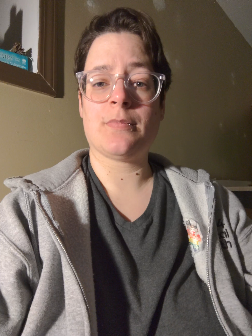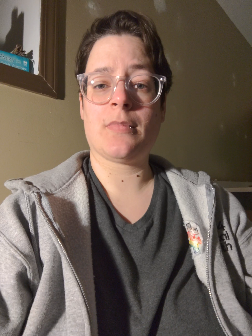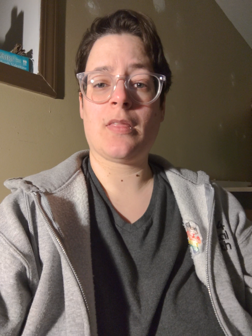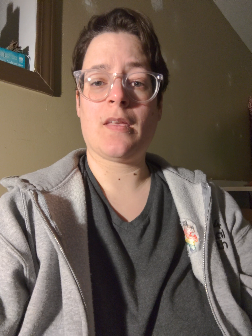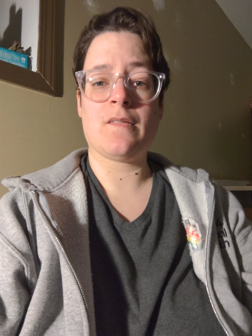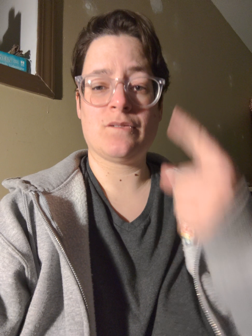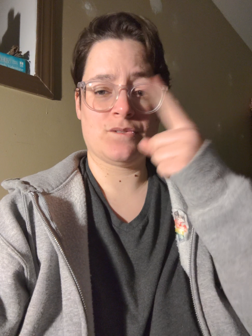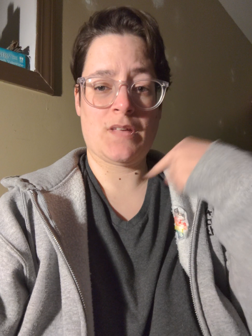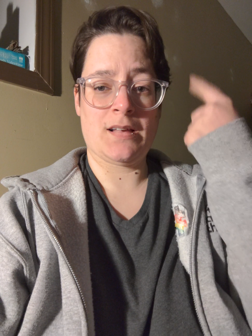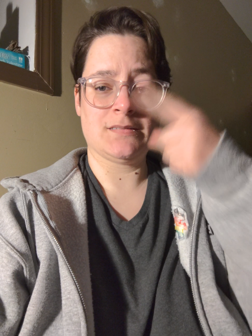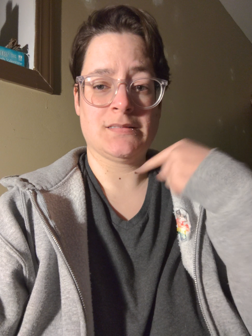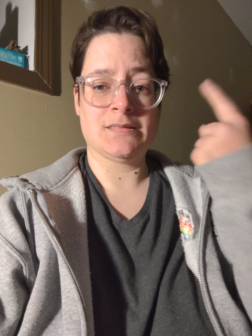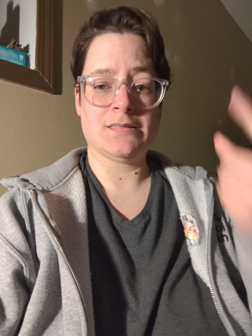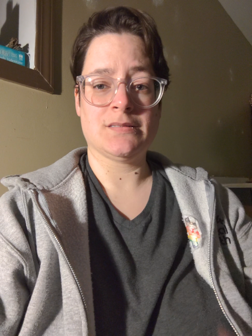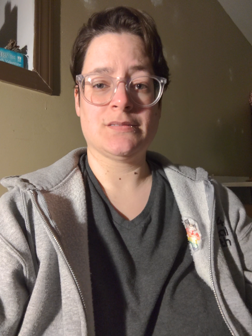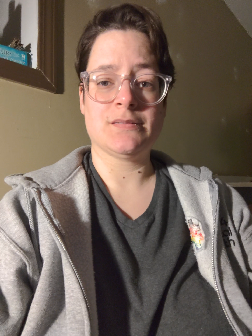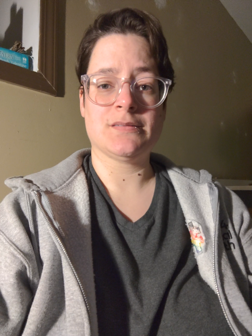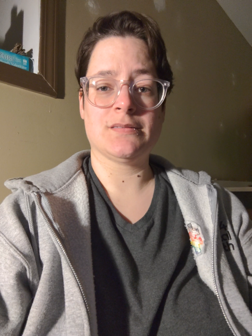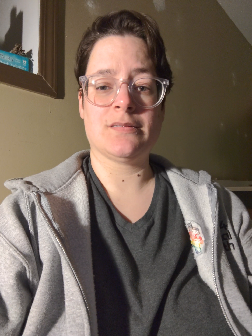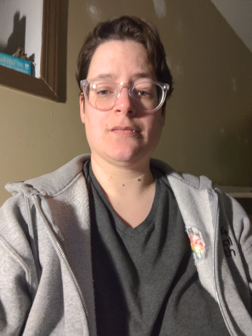face